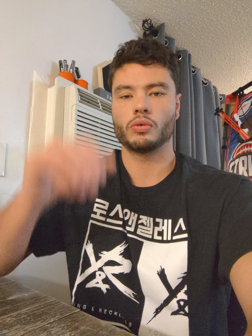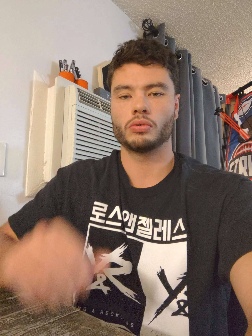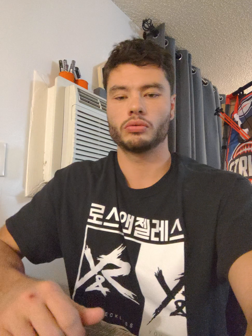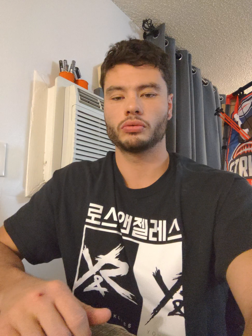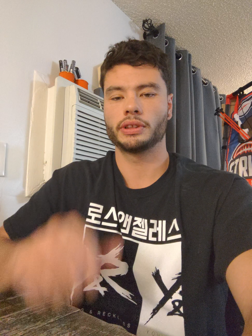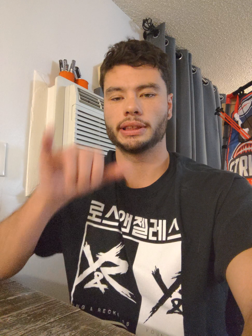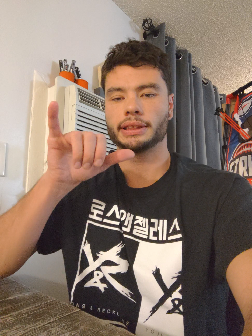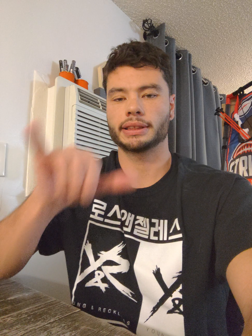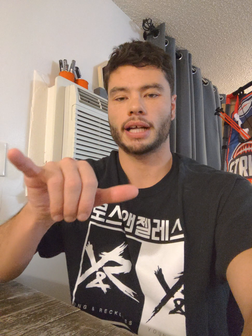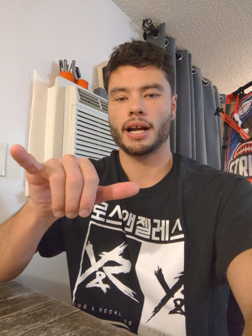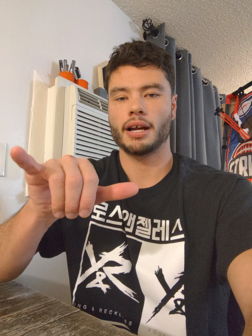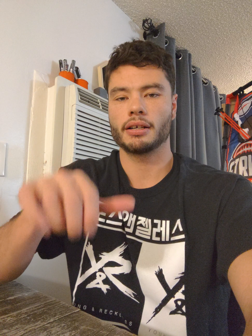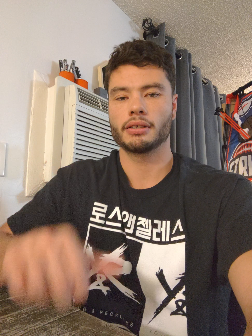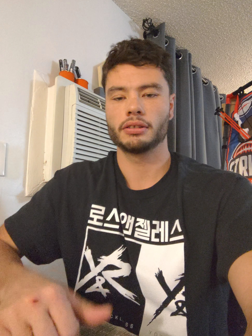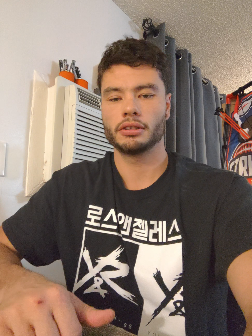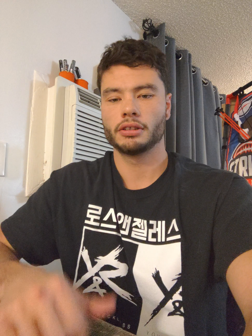stay